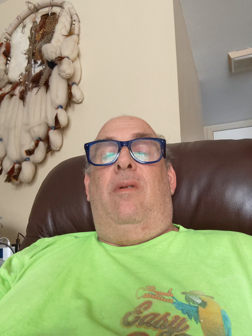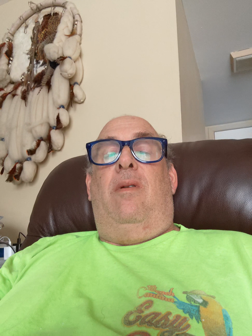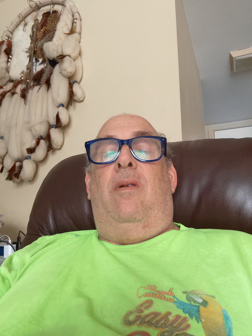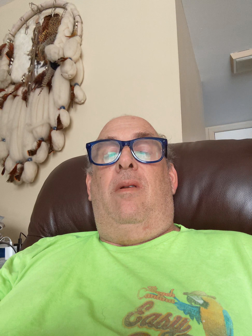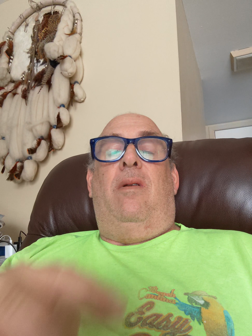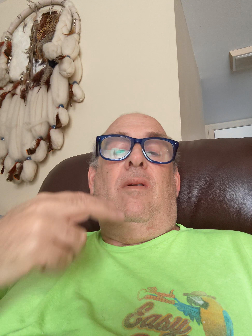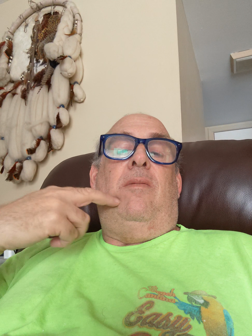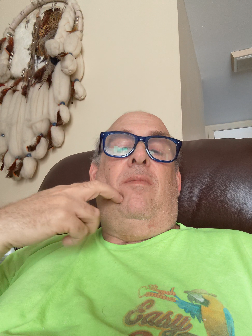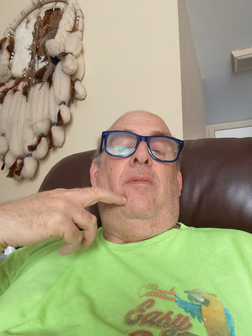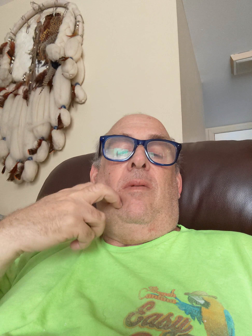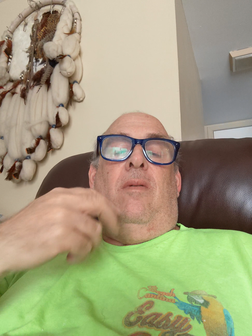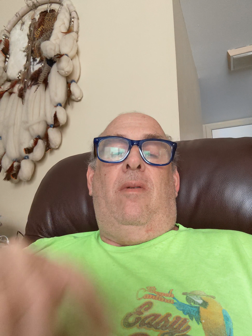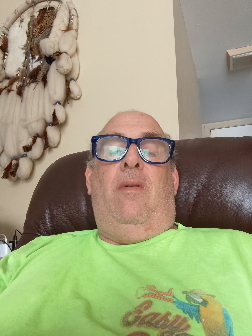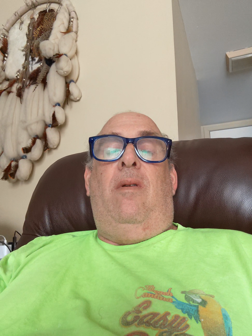gum